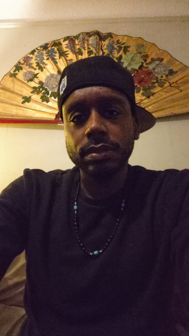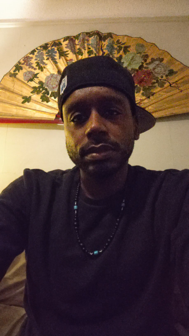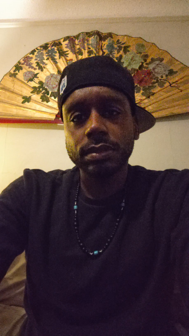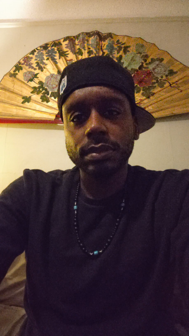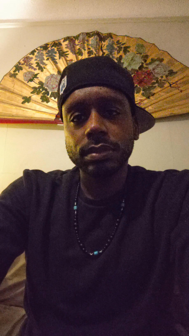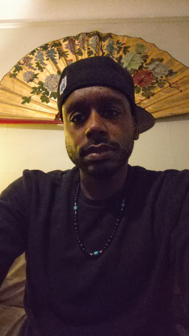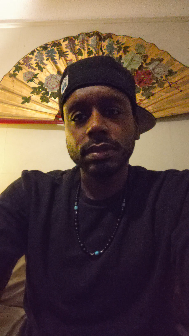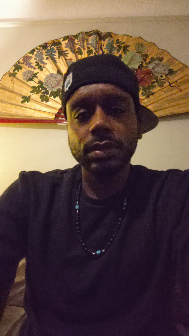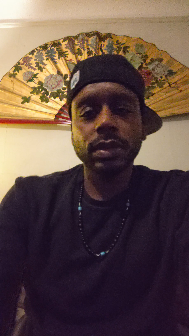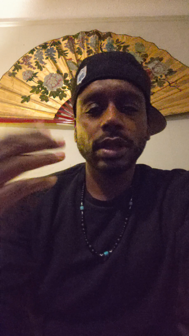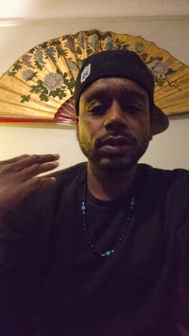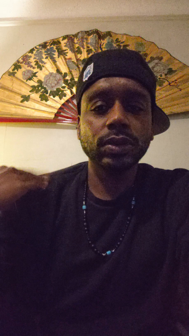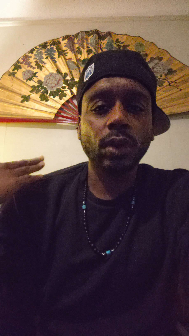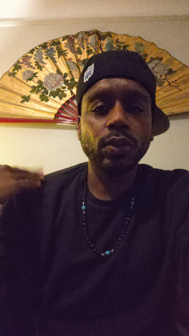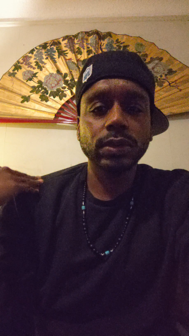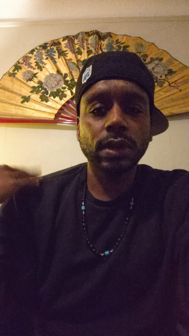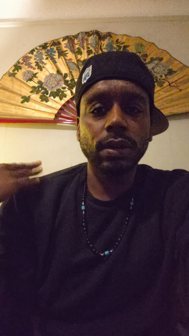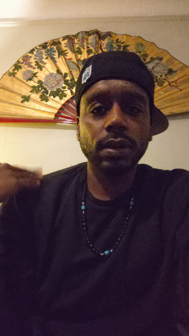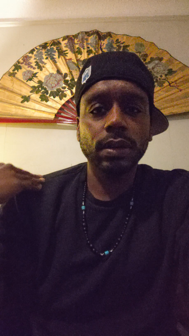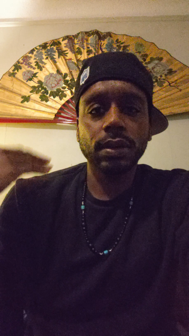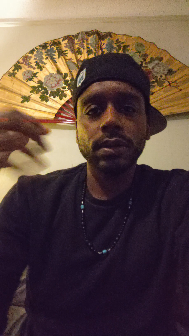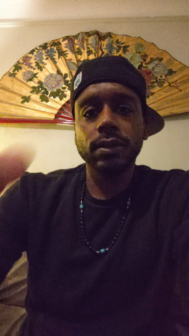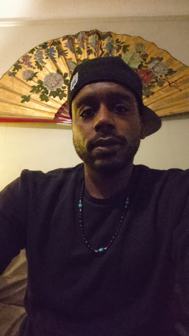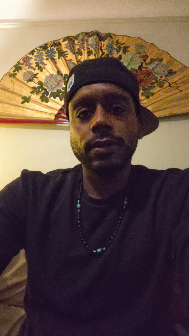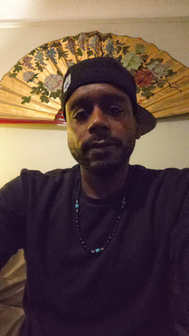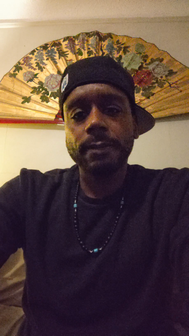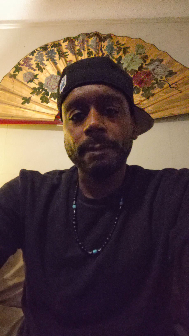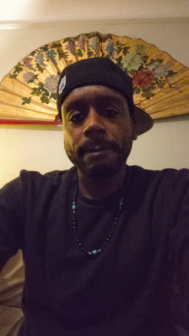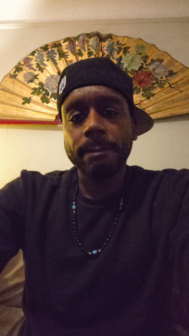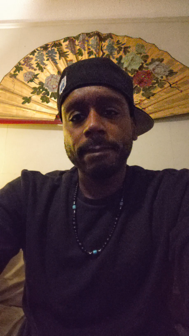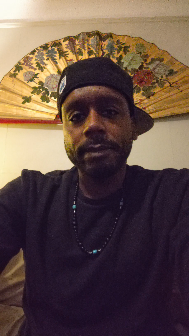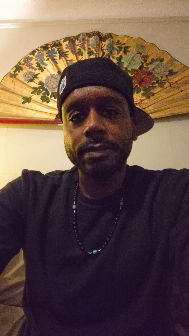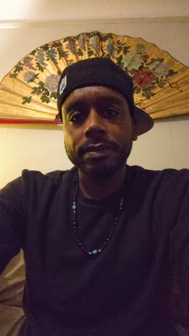shoulder